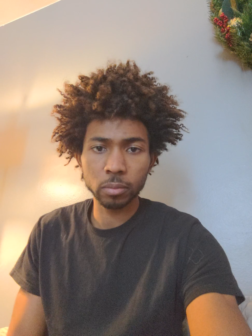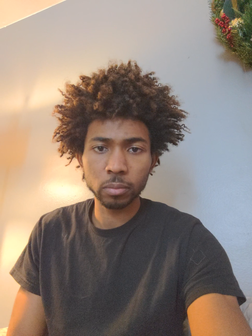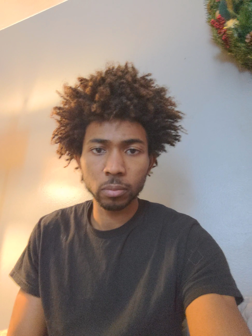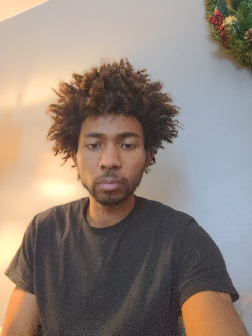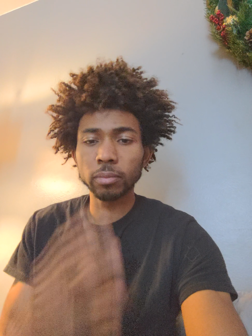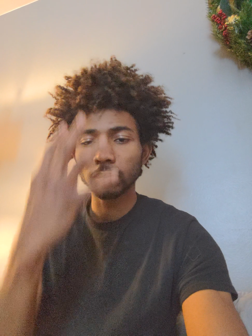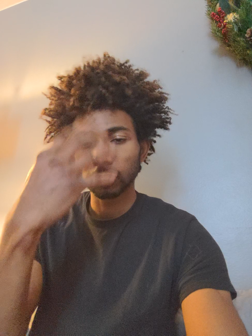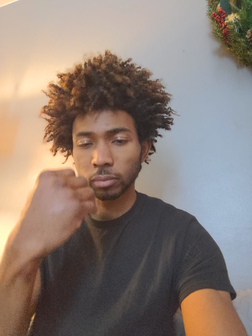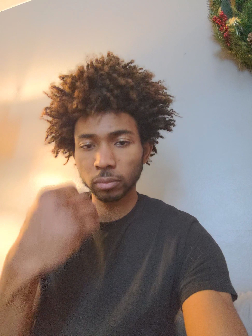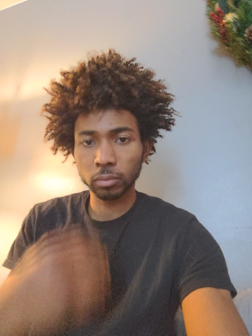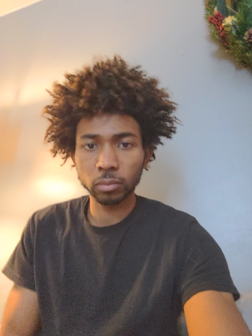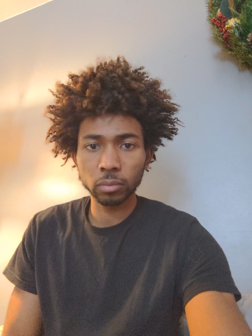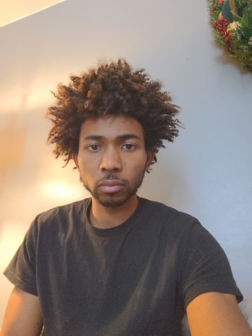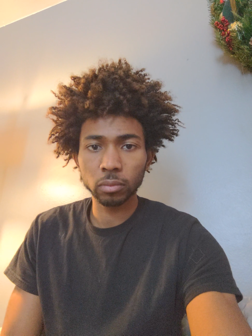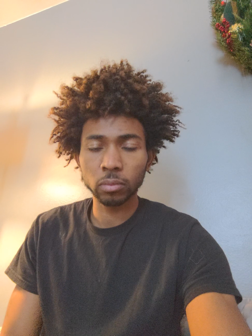sleepy